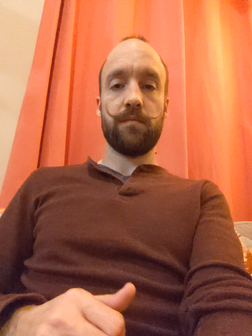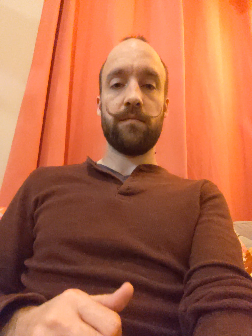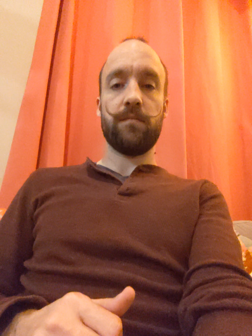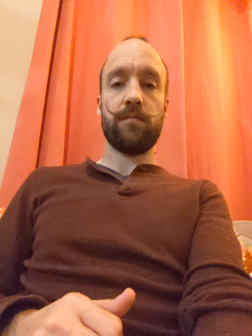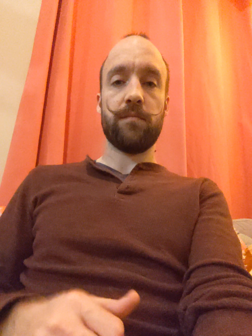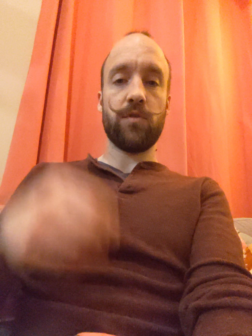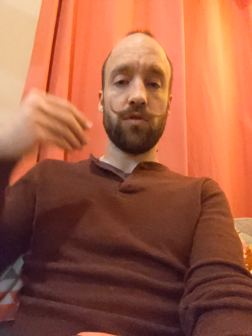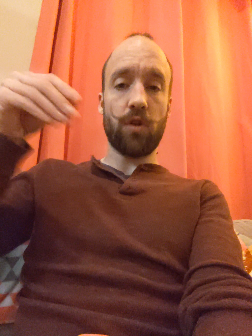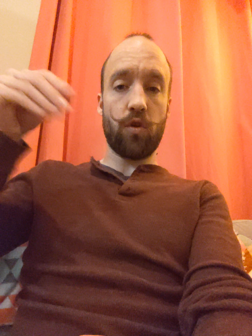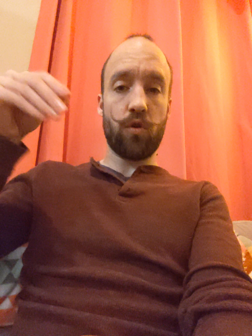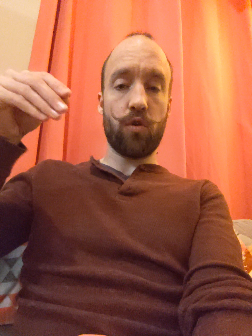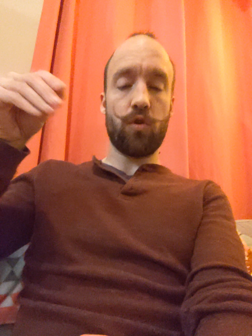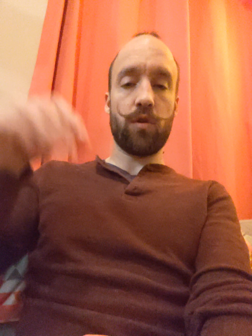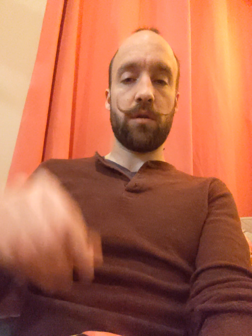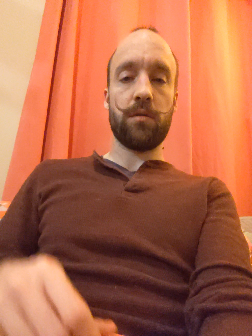store